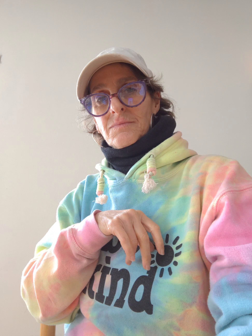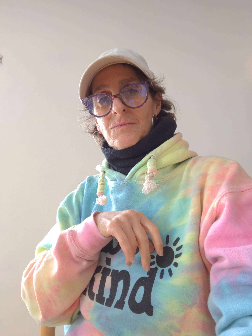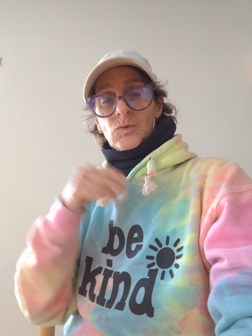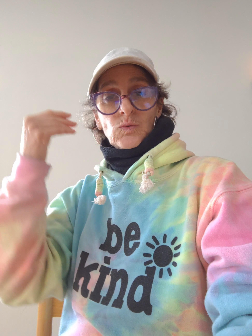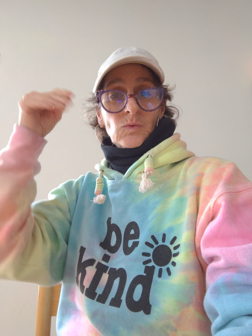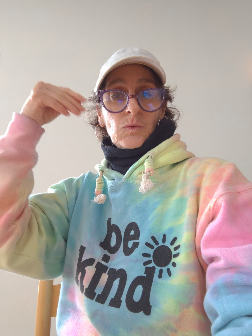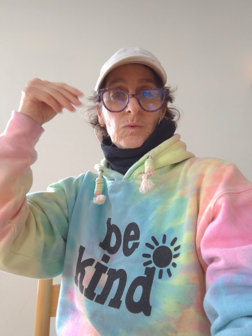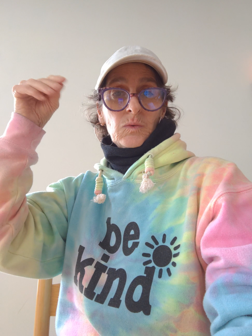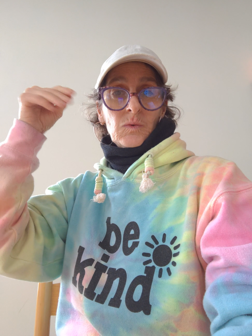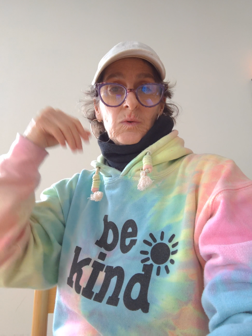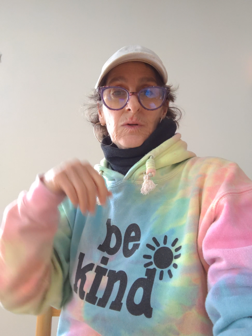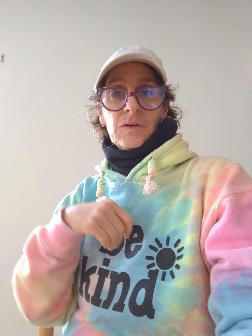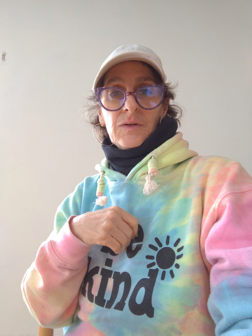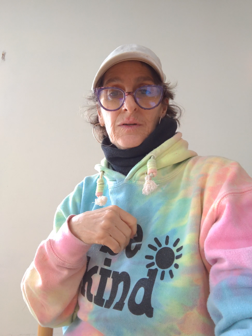store